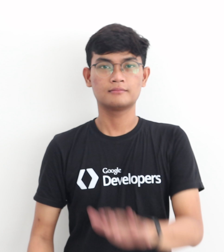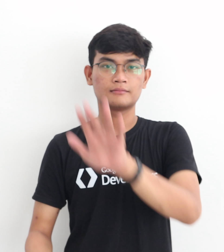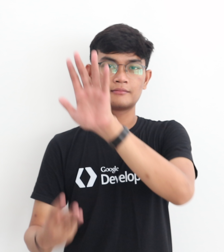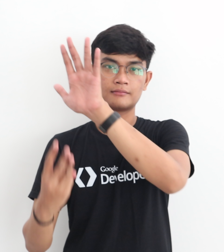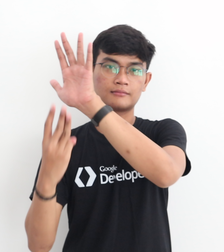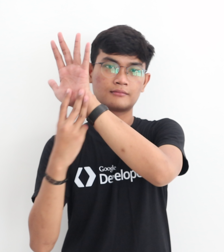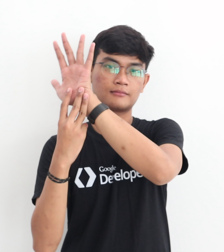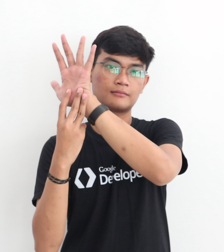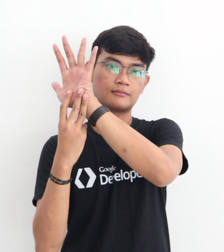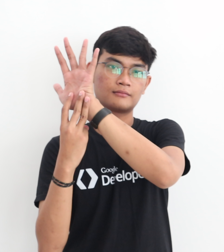M